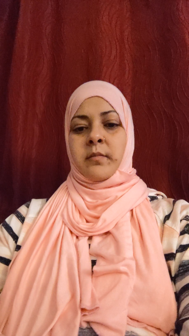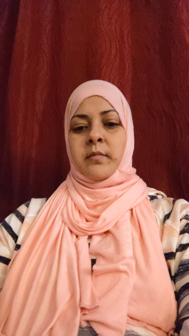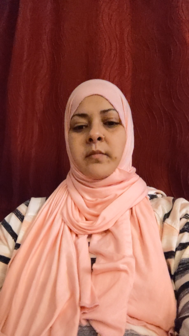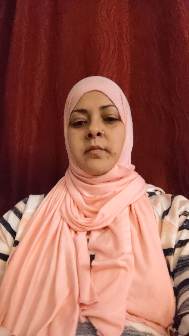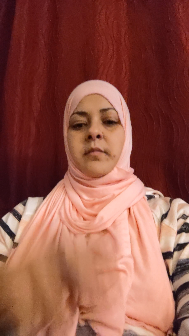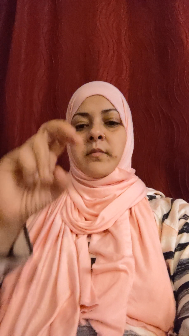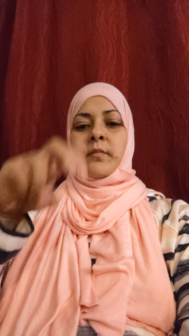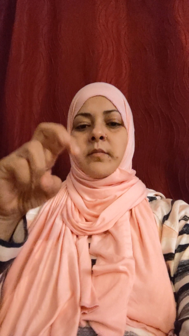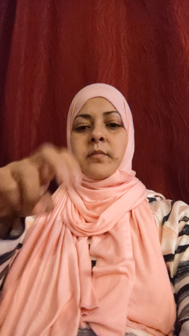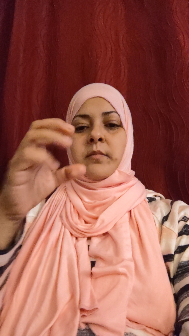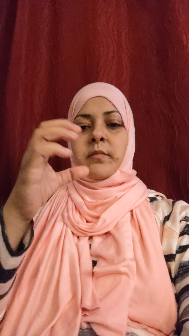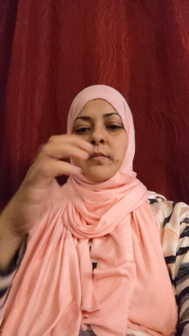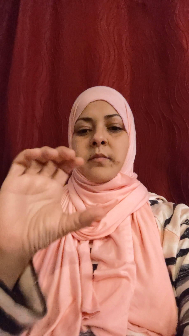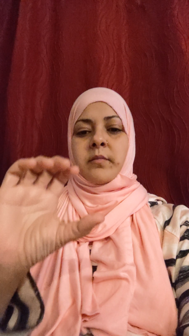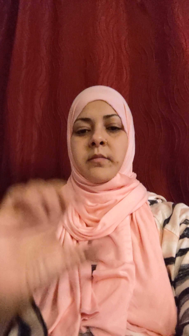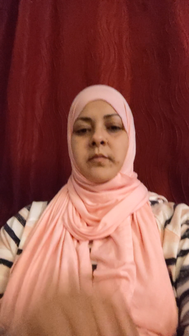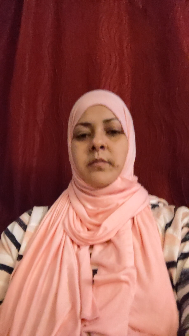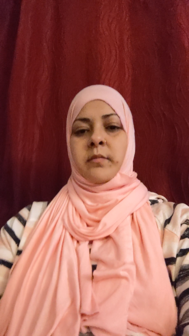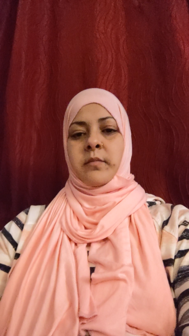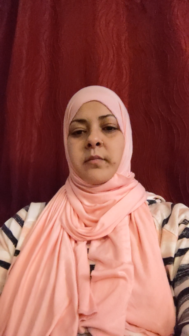potato chip